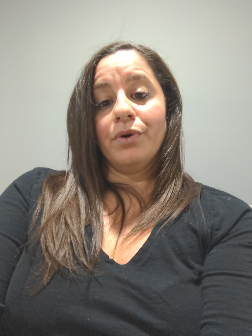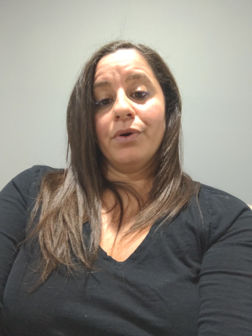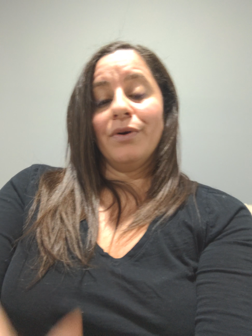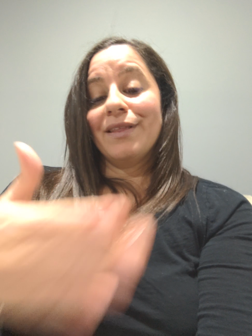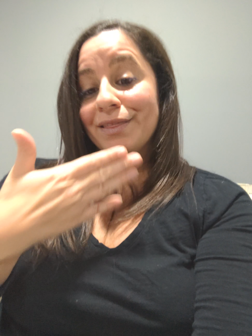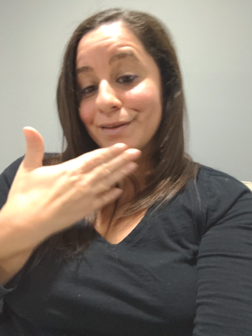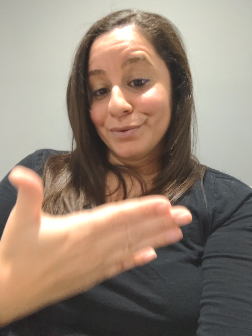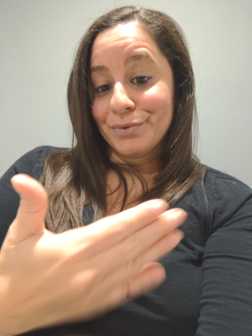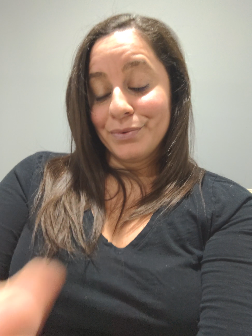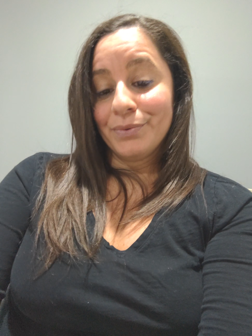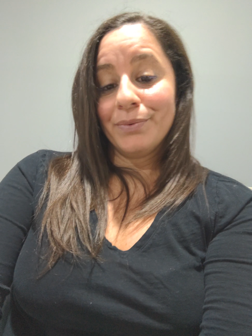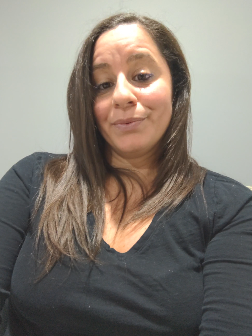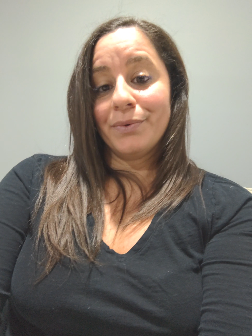thank you